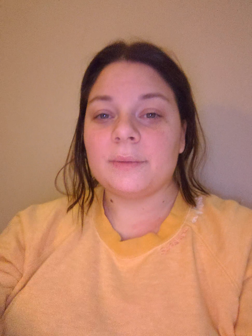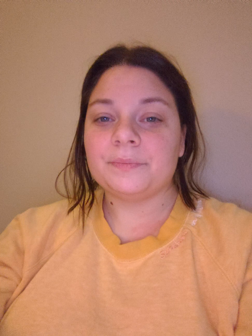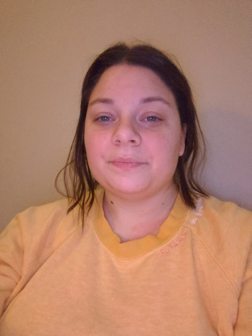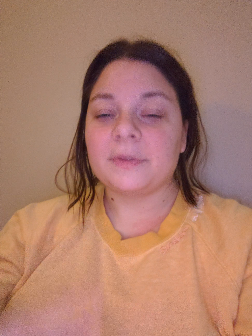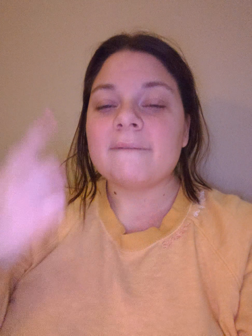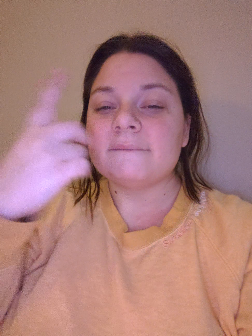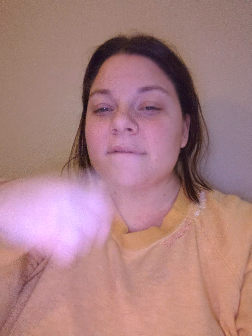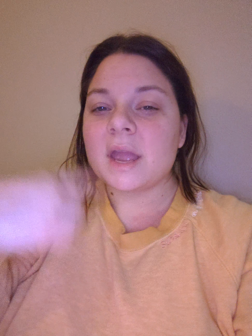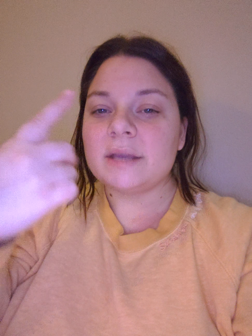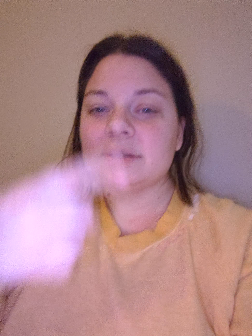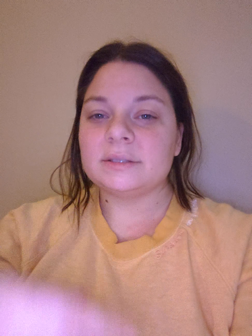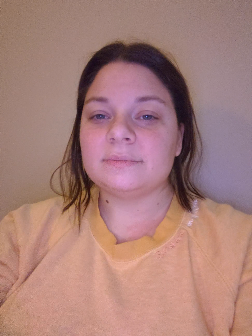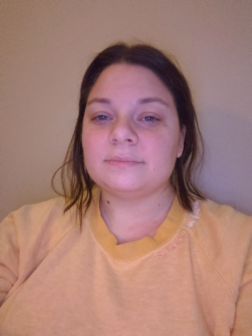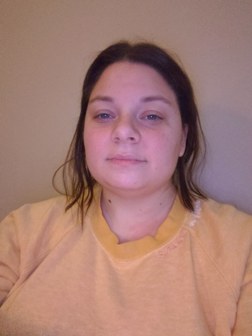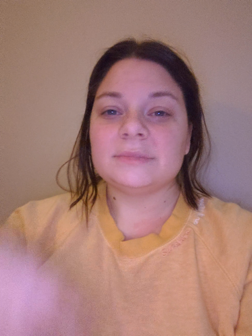face